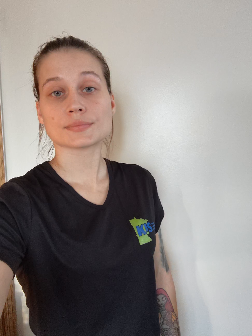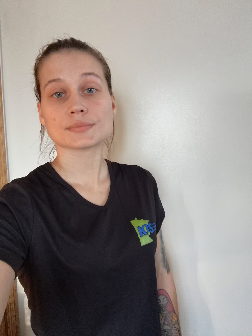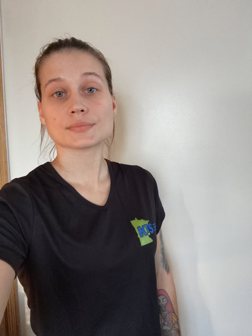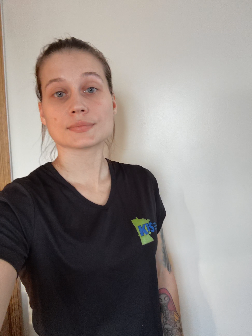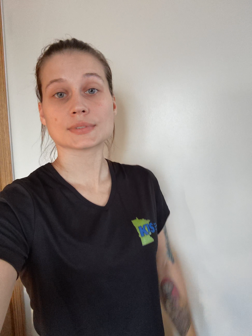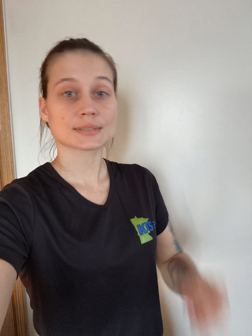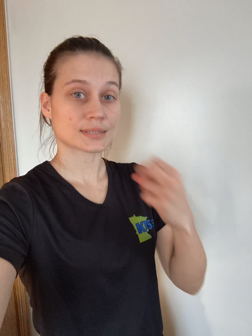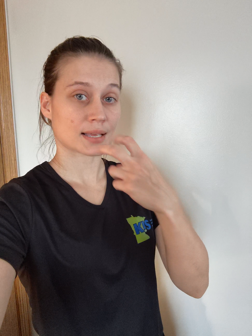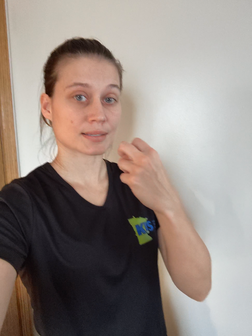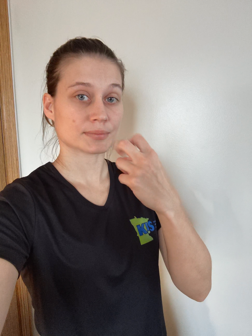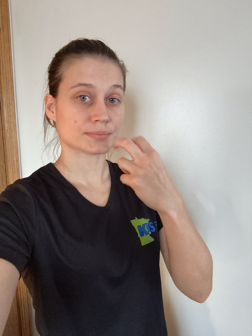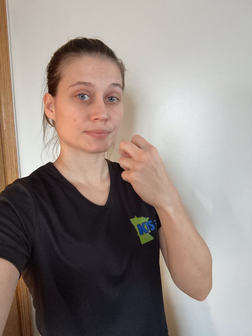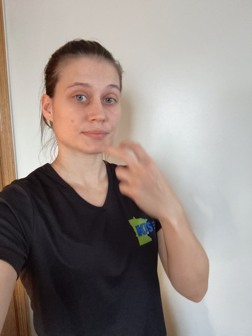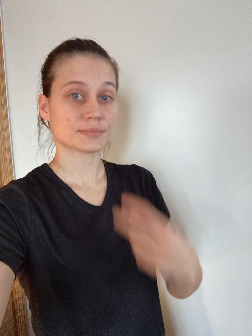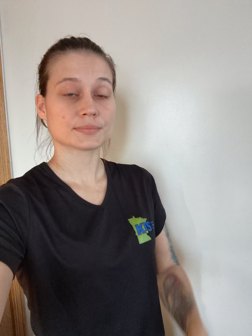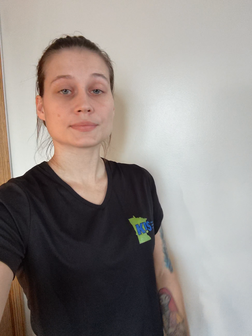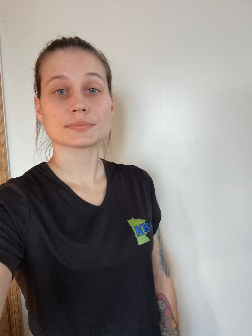snack